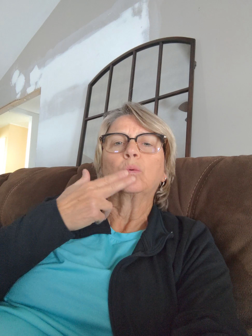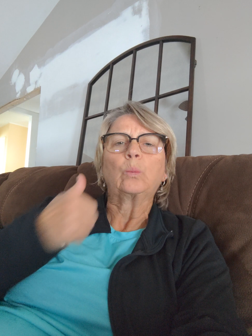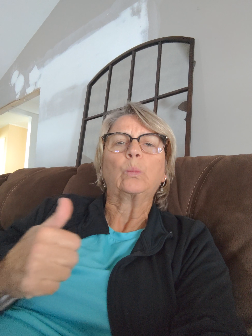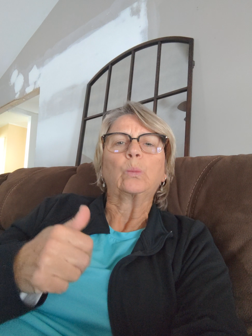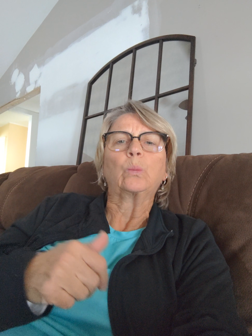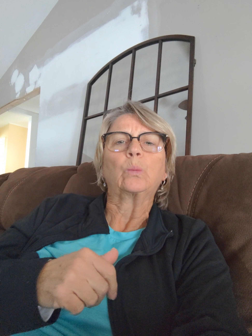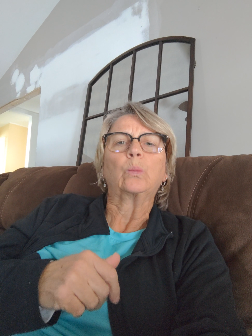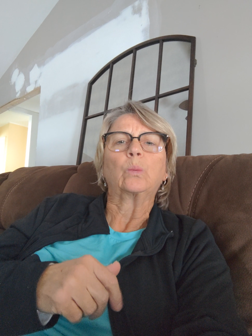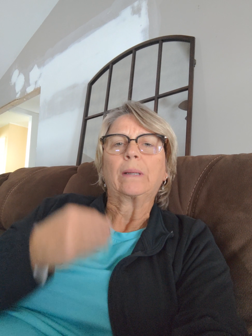cute